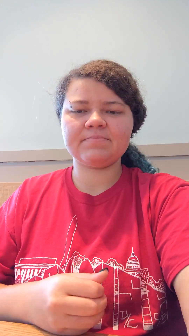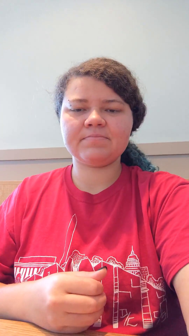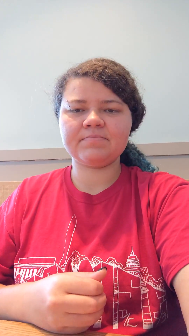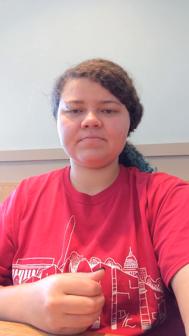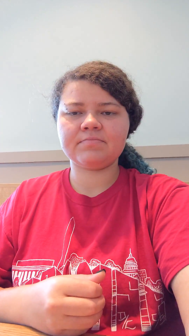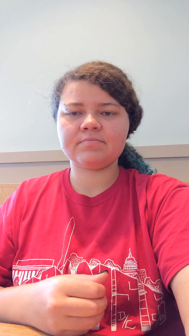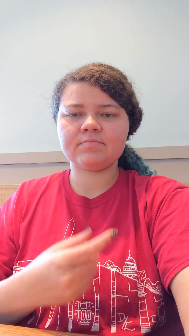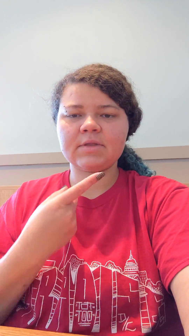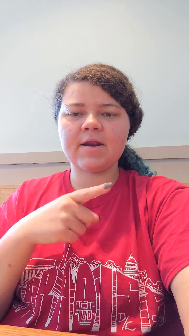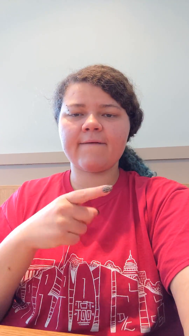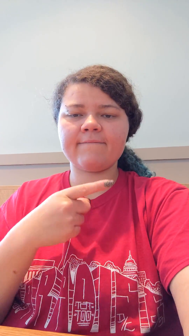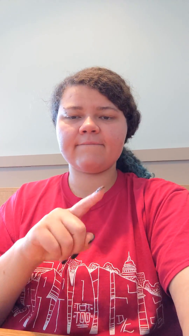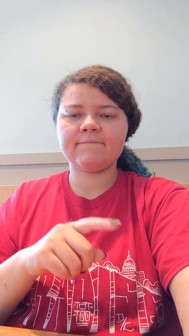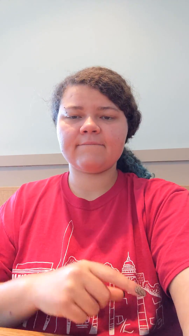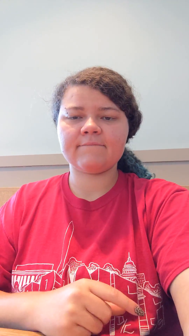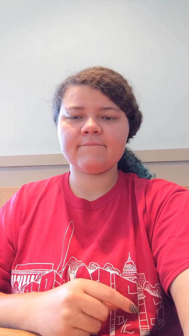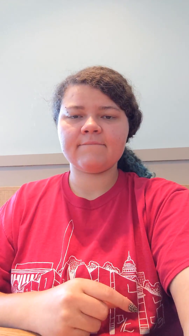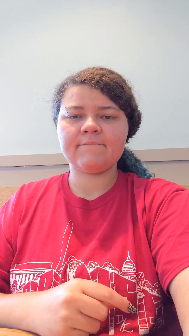knife